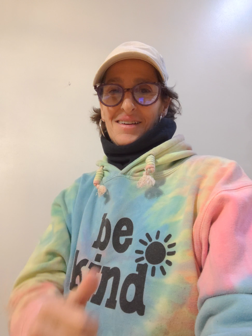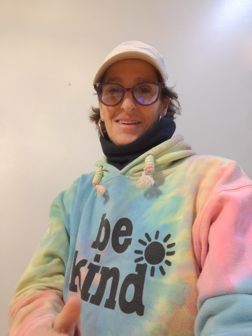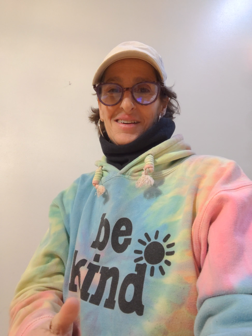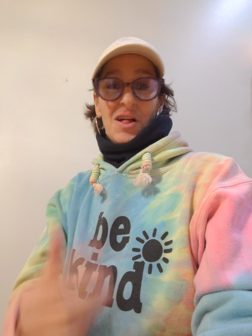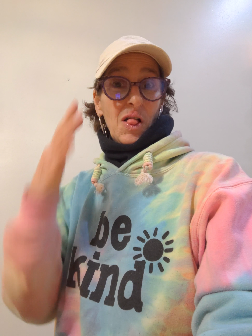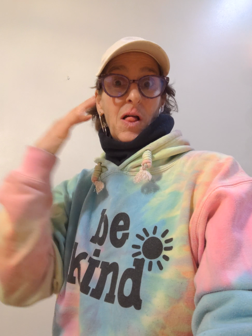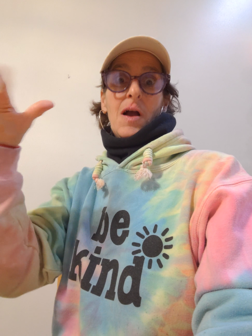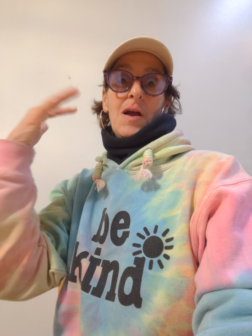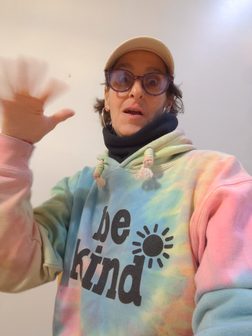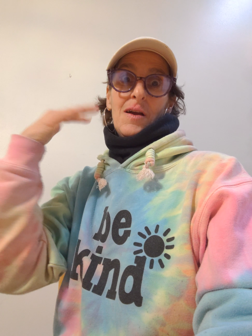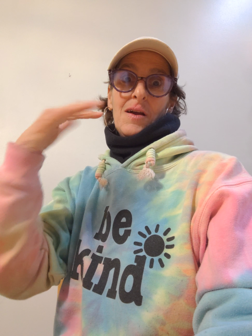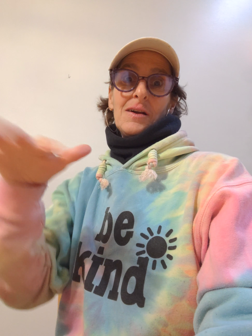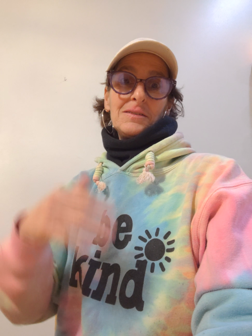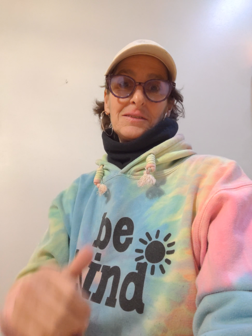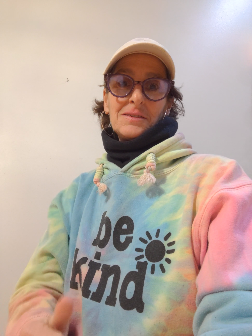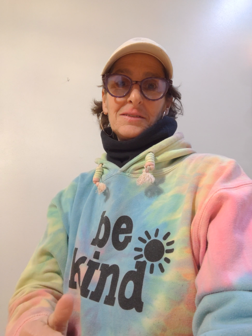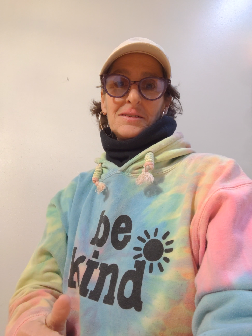noisy